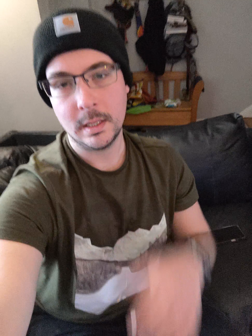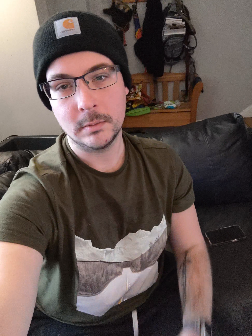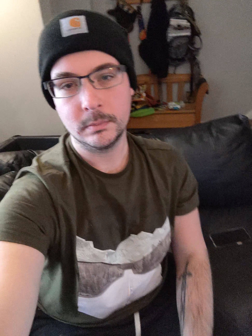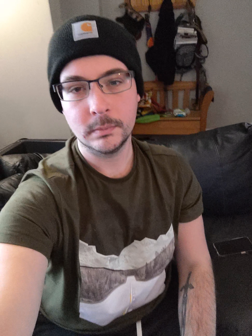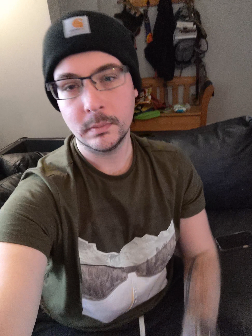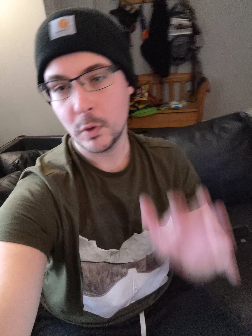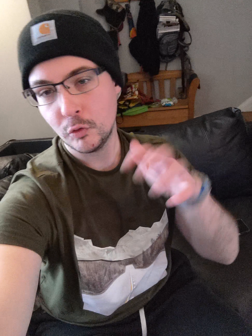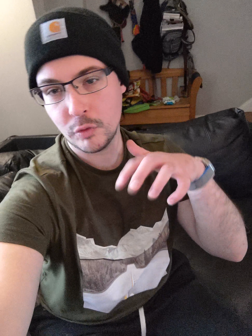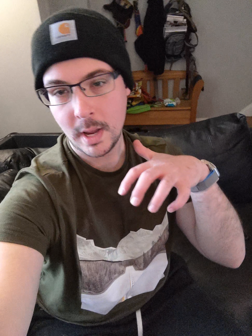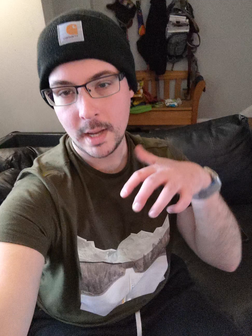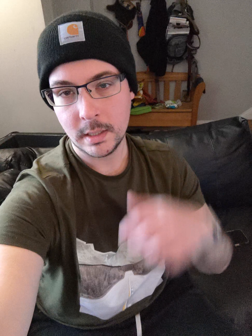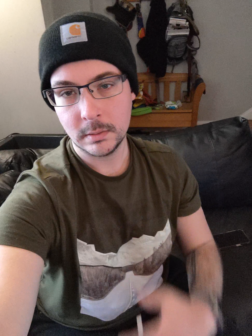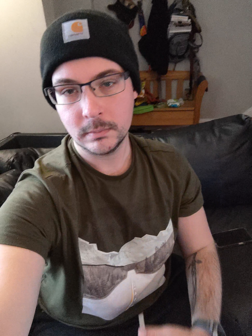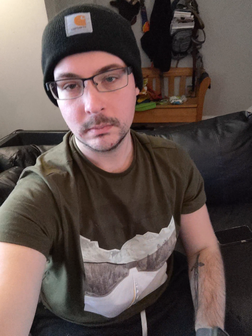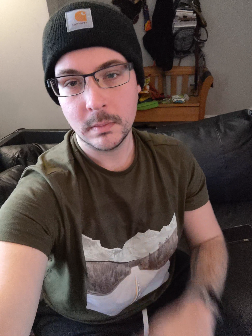rain